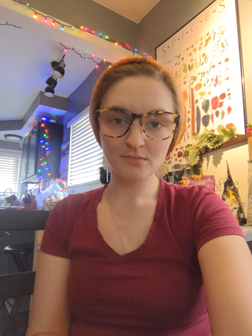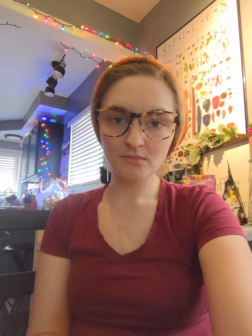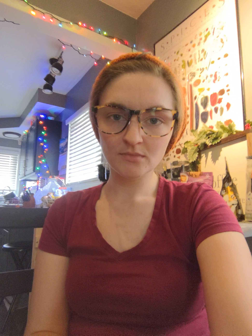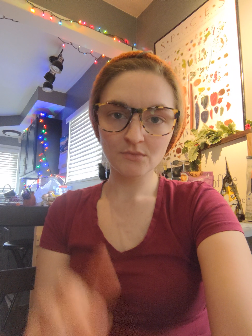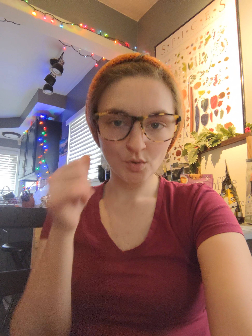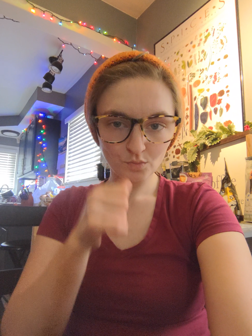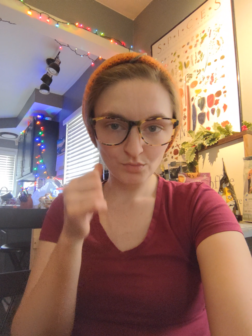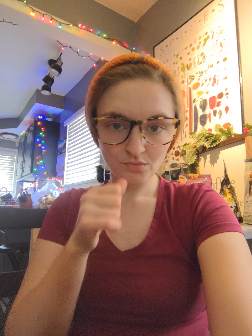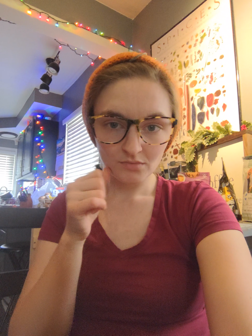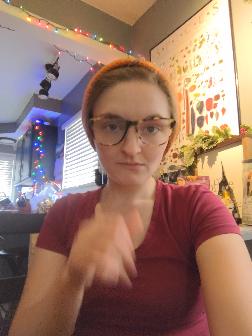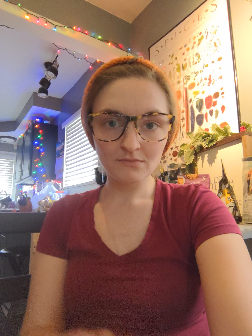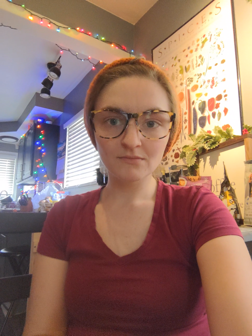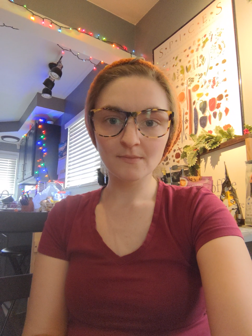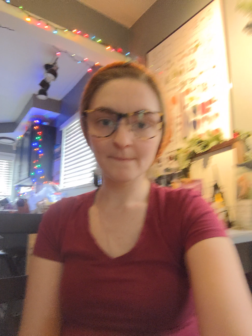girl